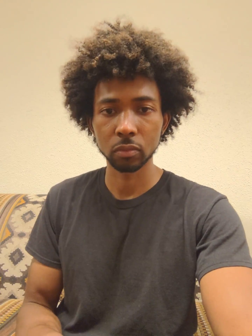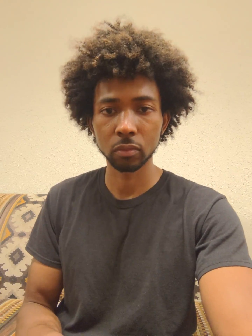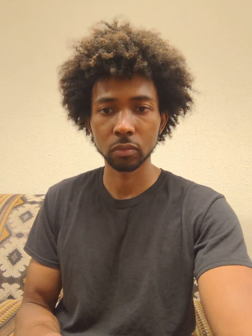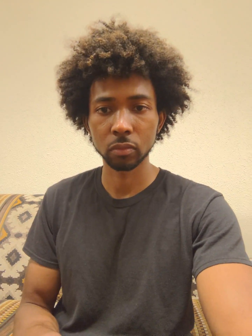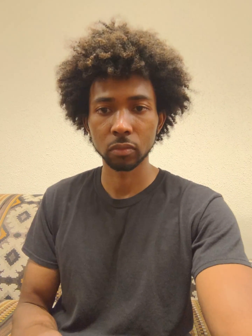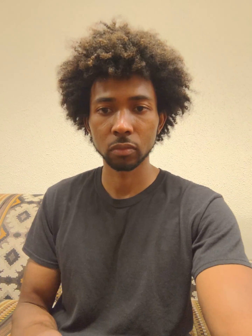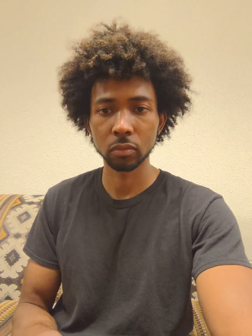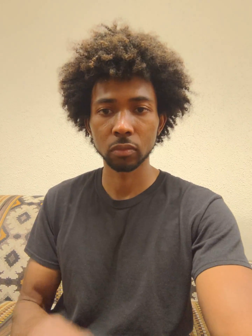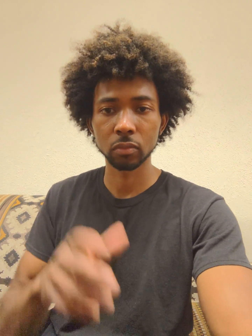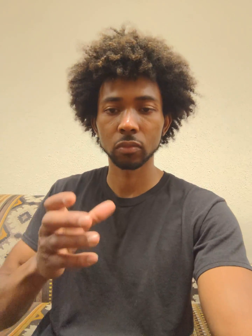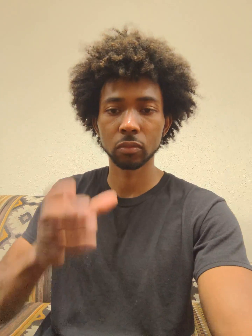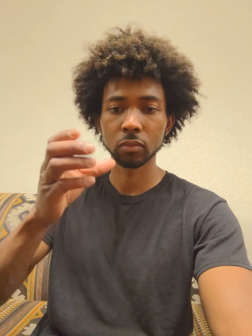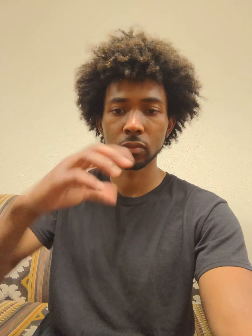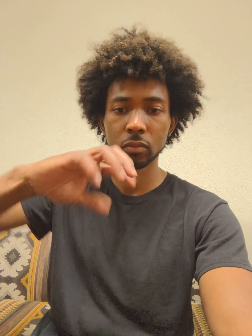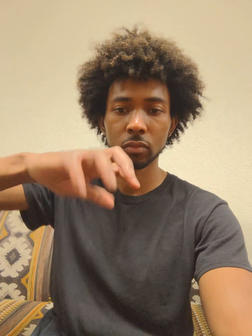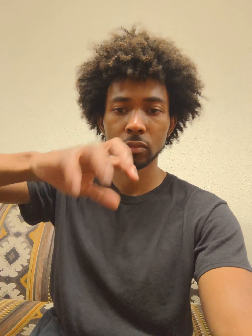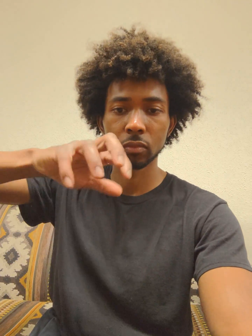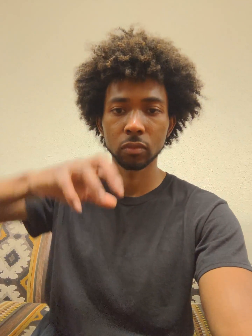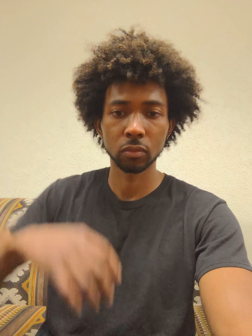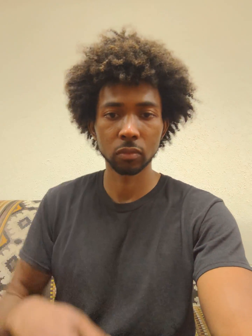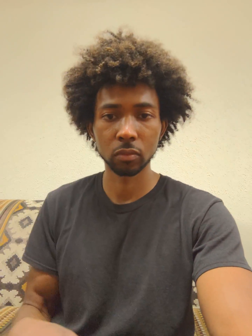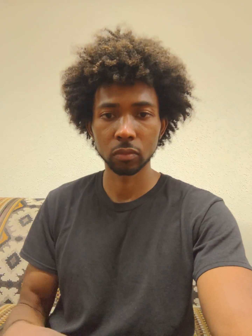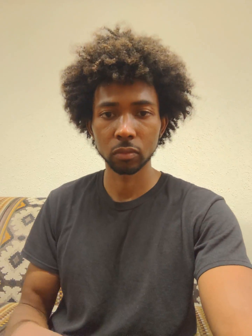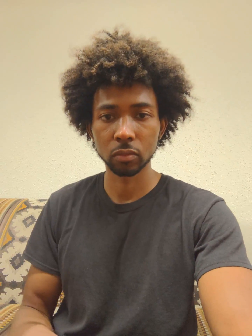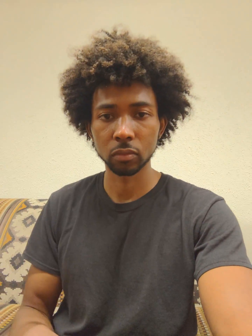jar